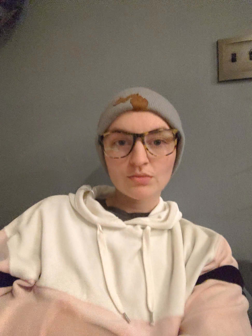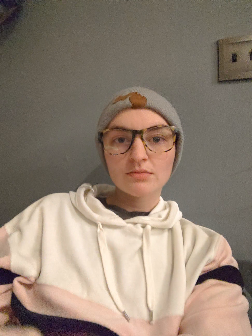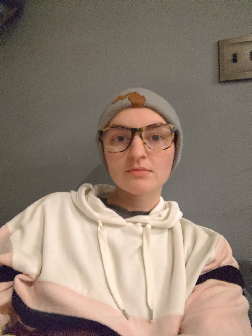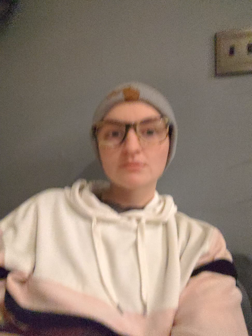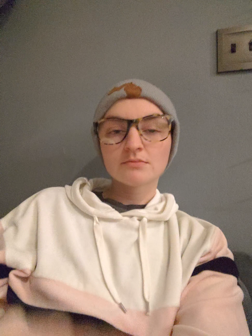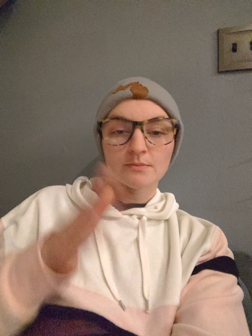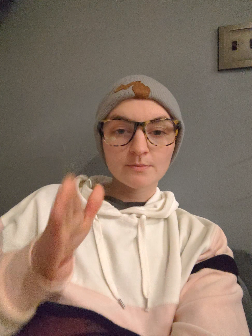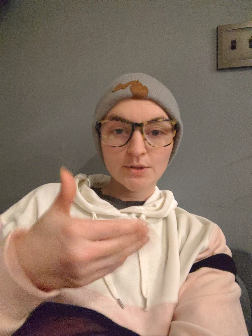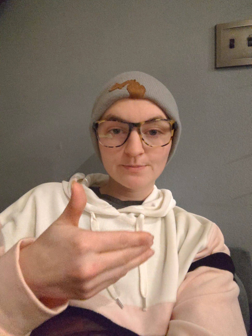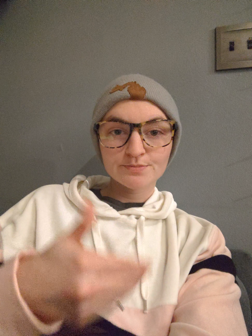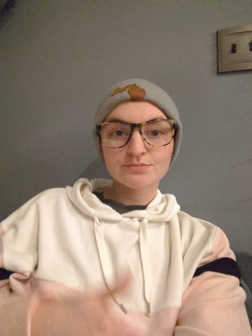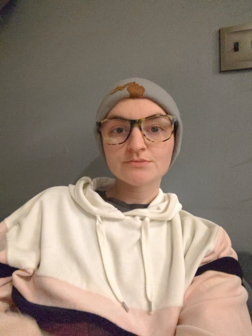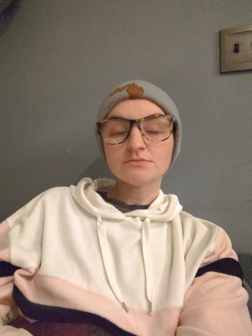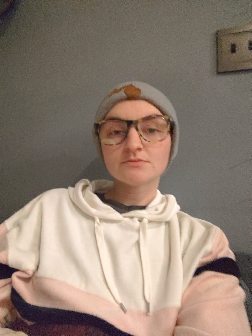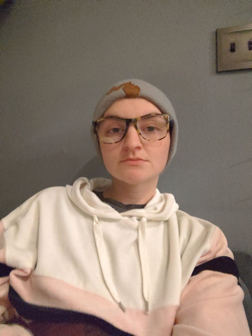room